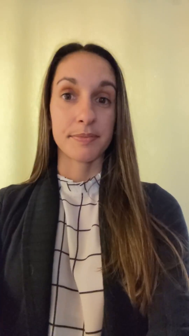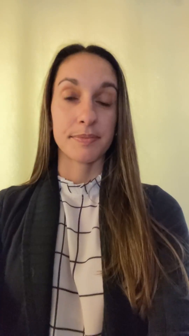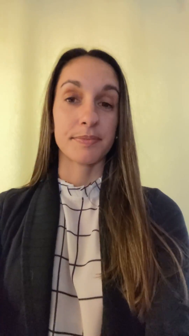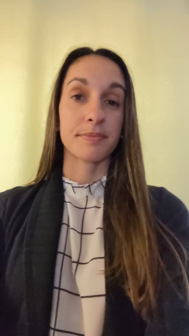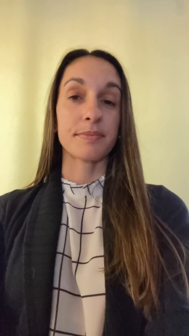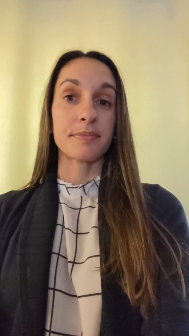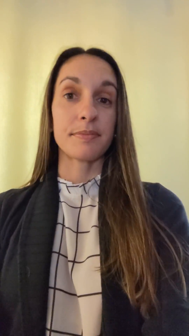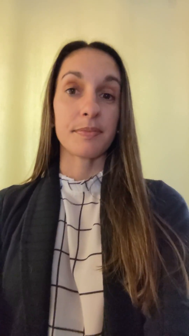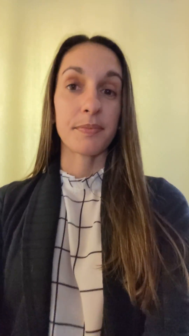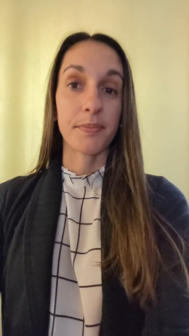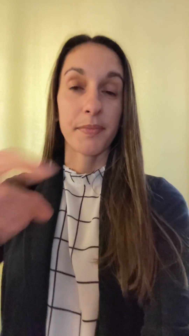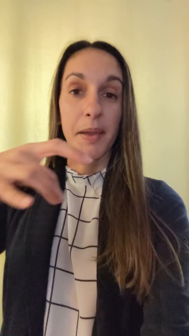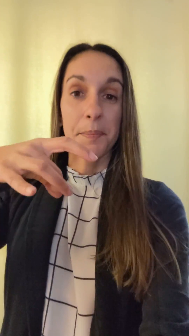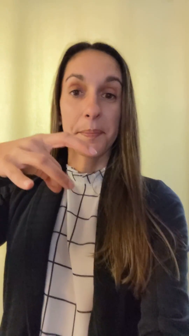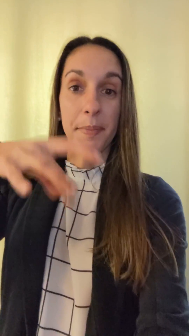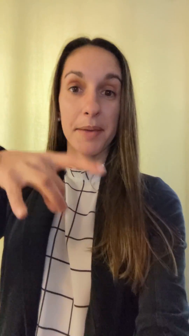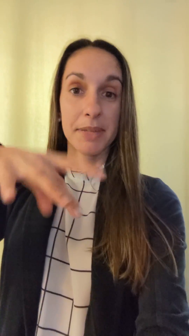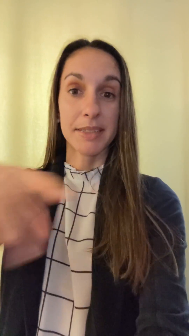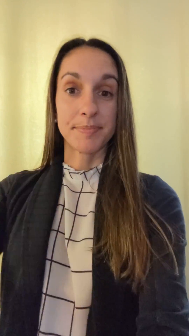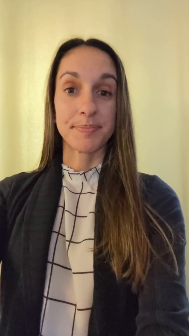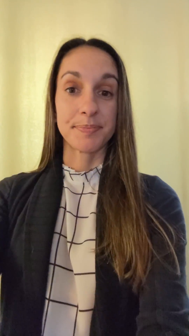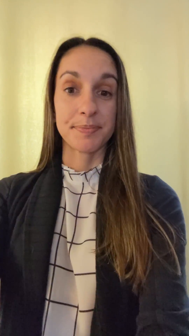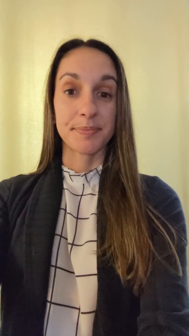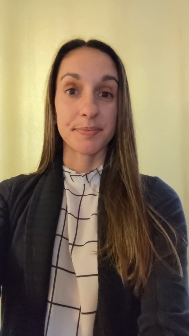pumpkin